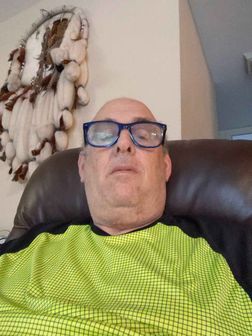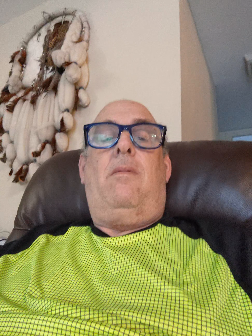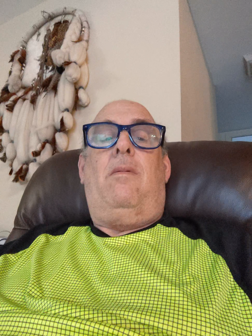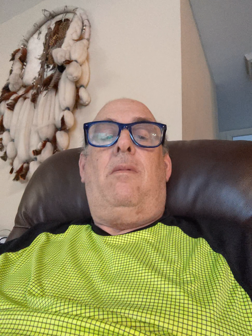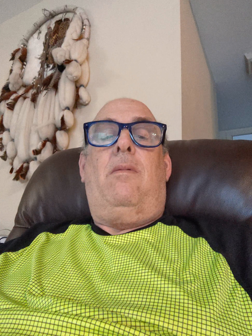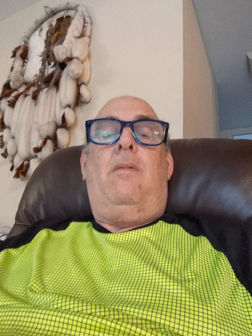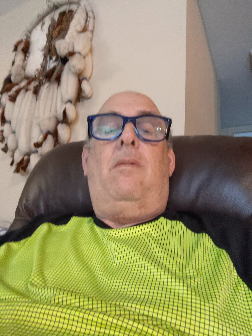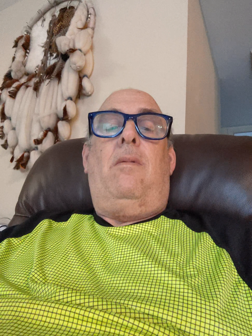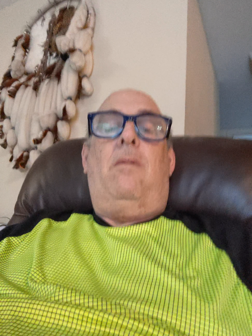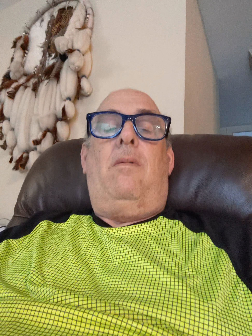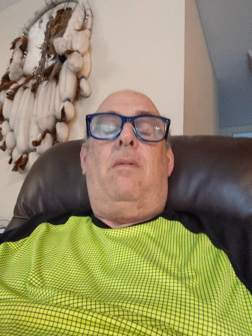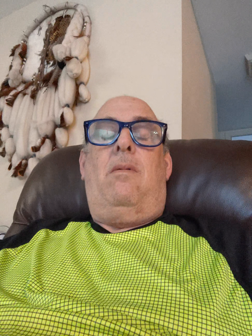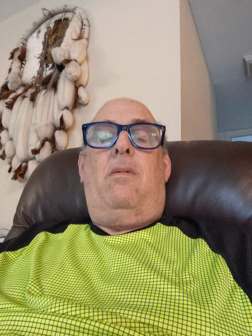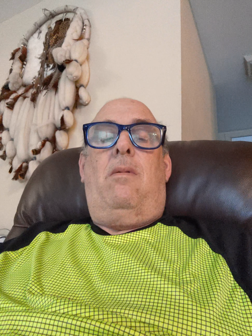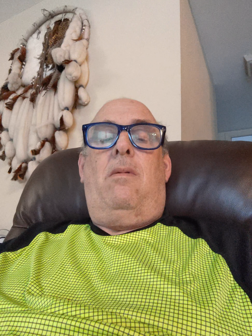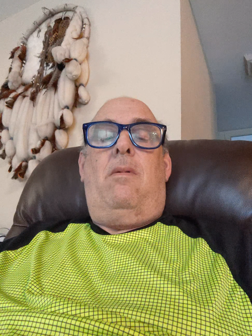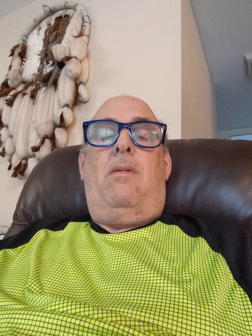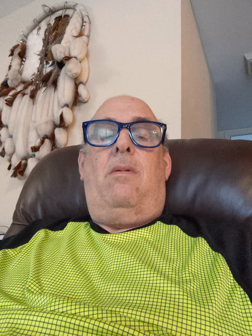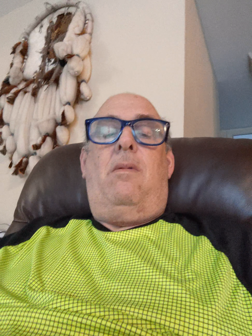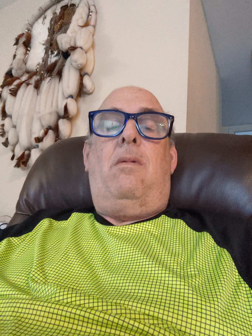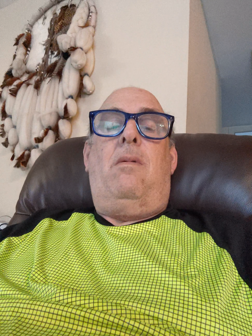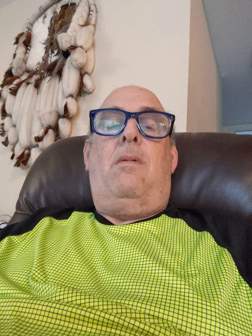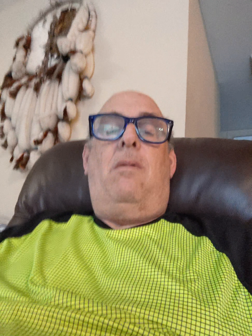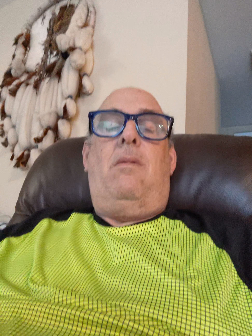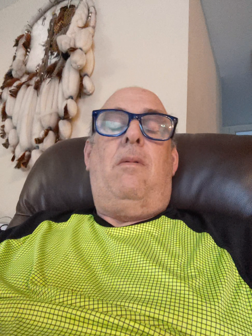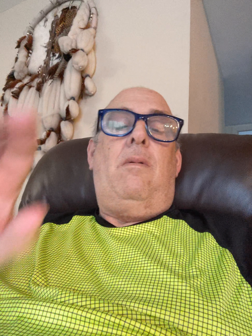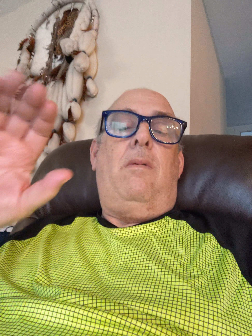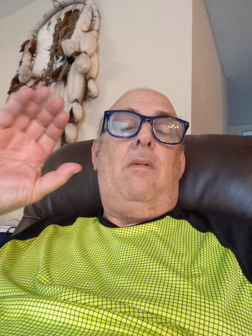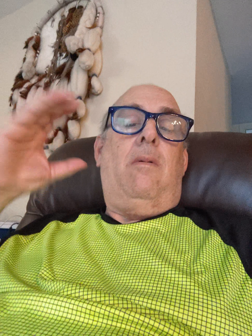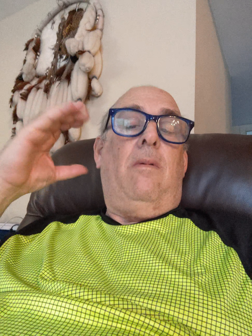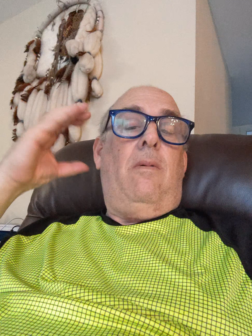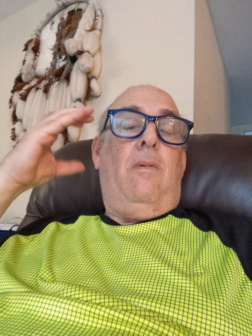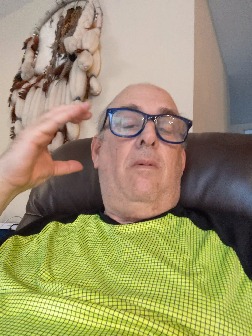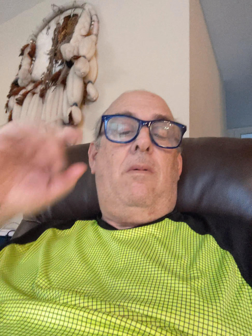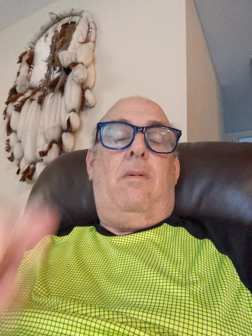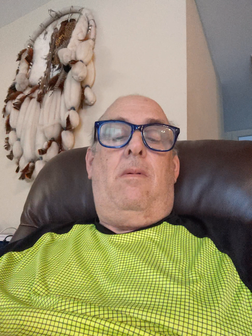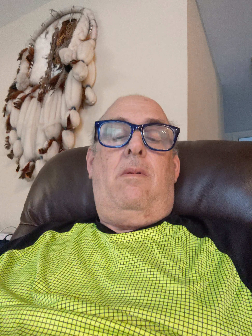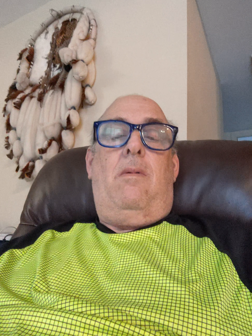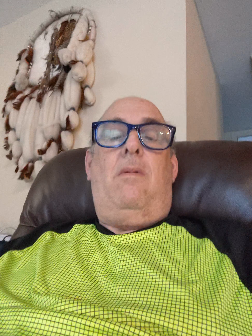radio